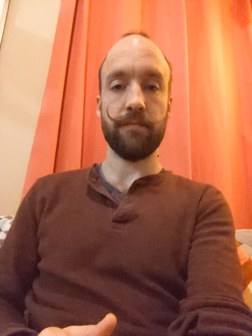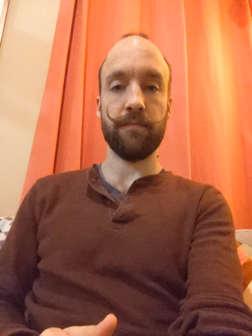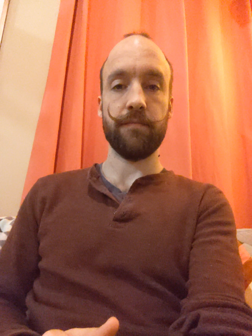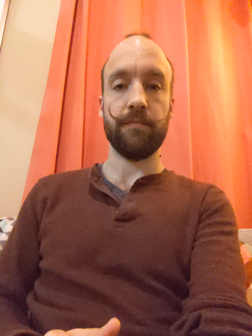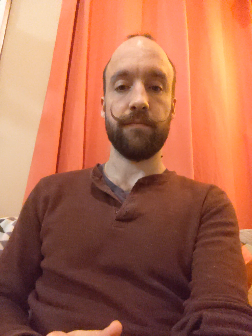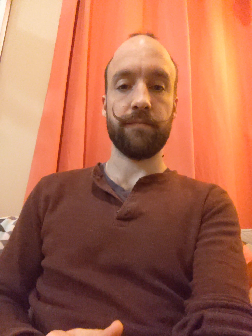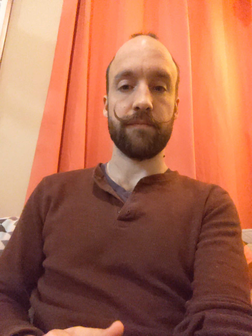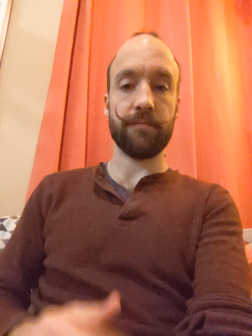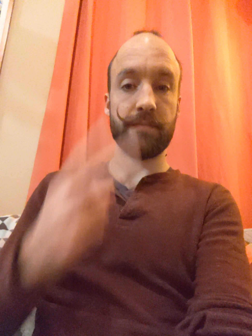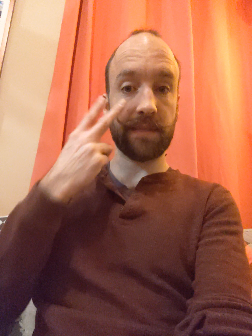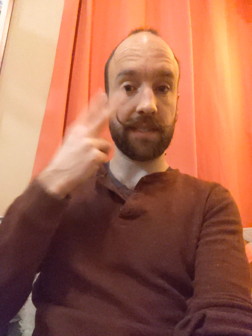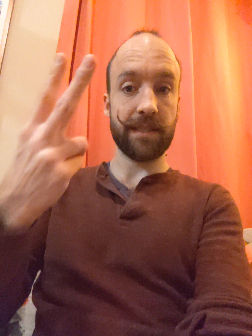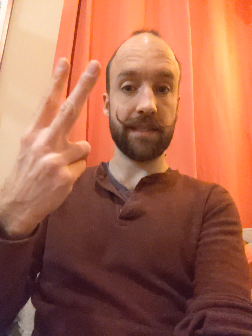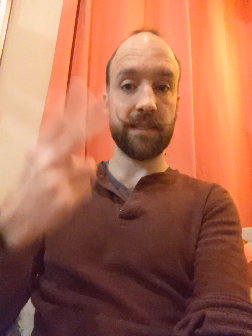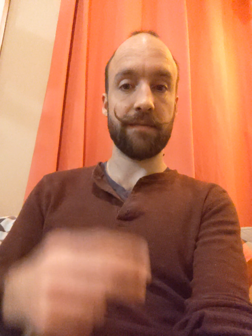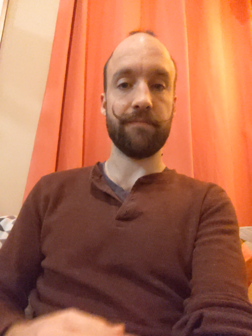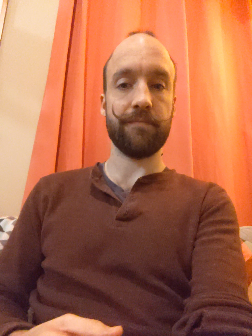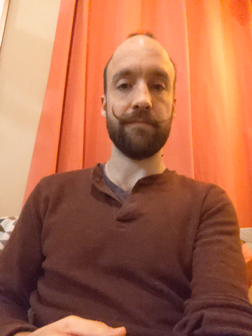see